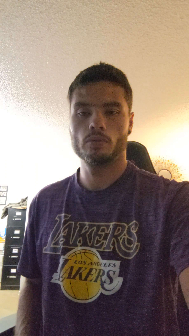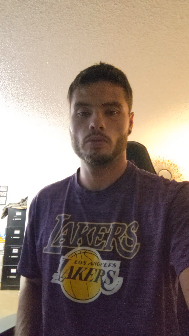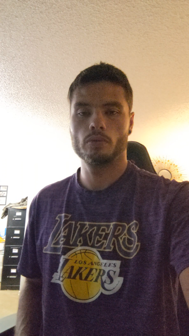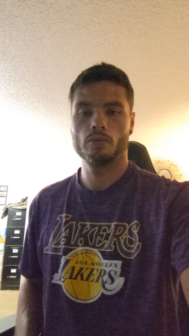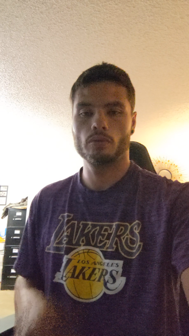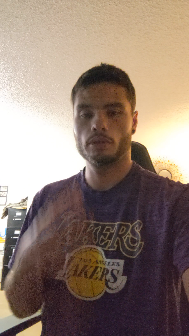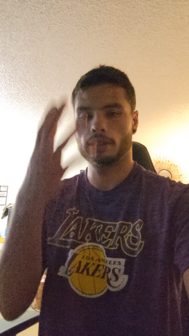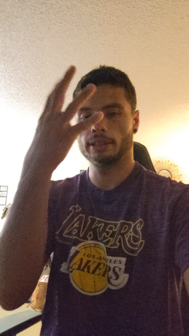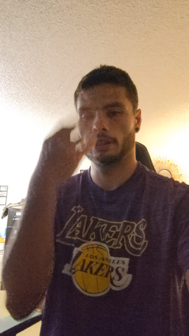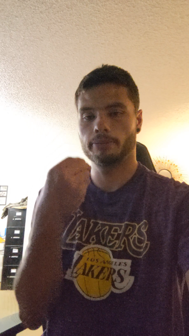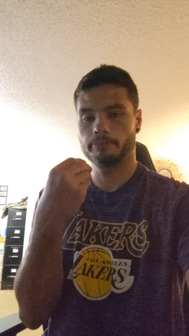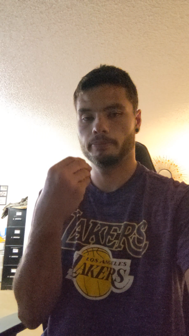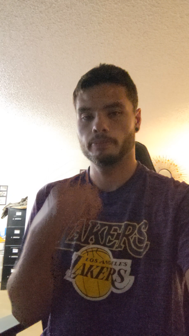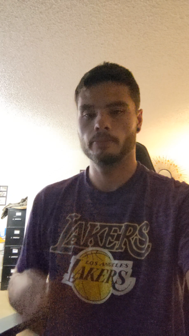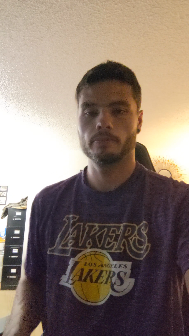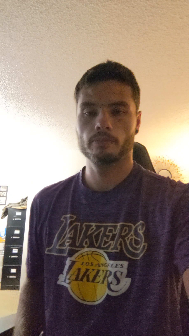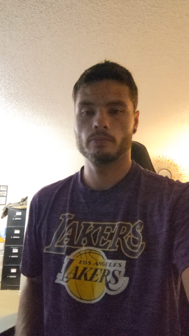asleep